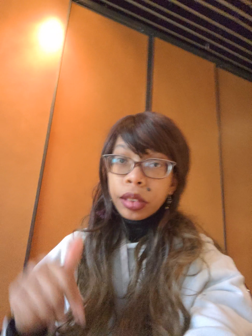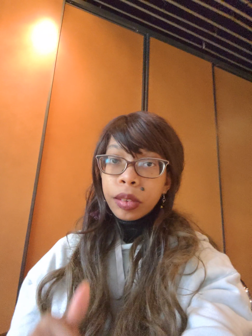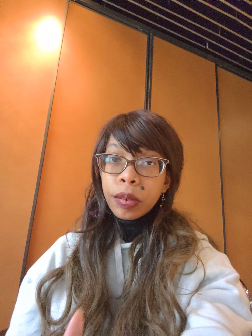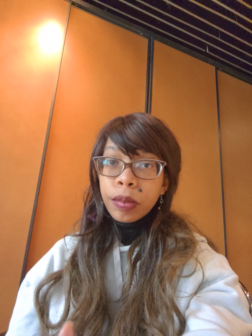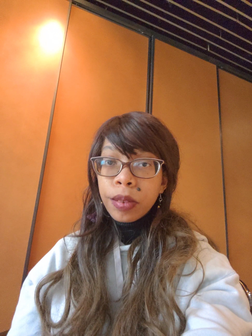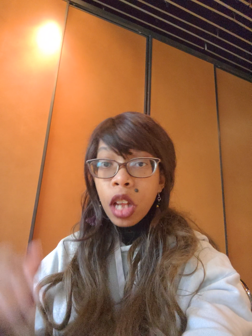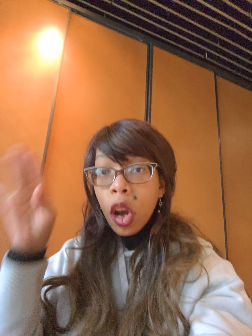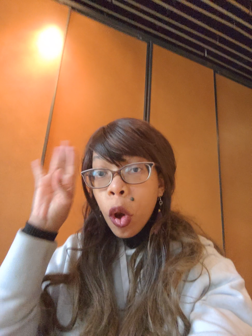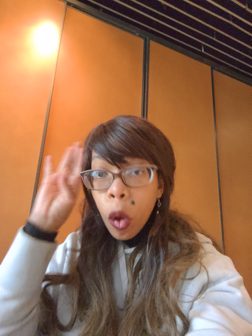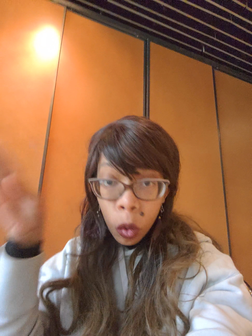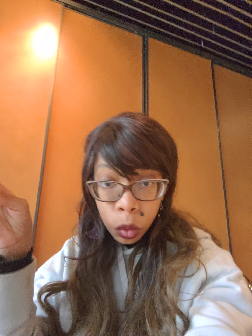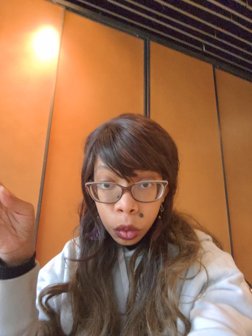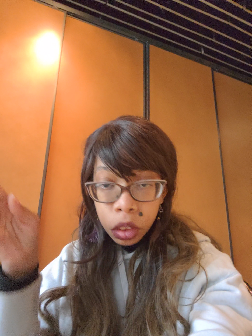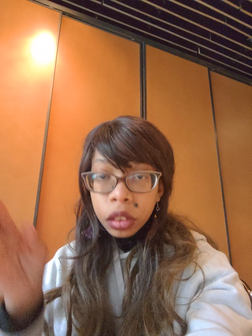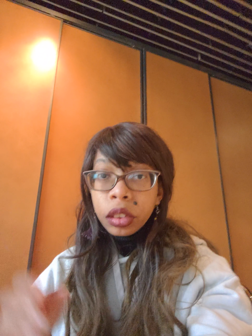hello